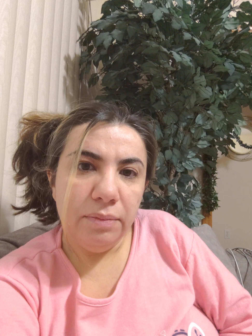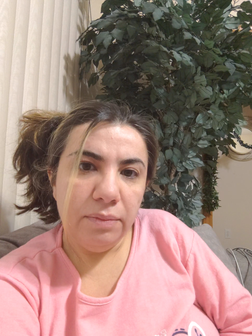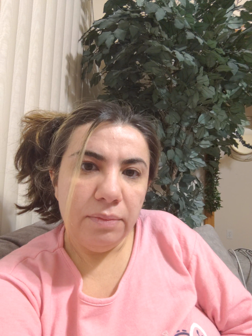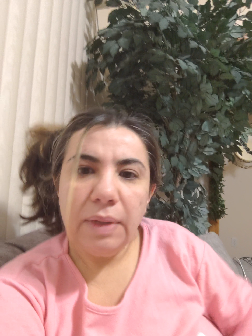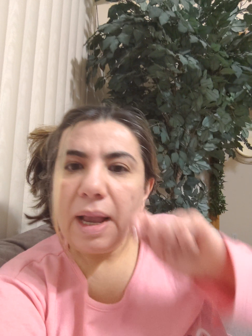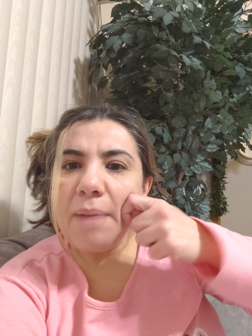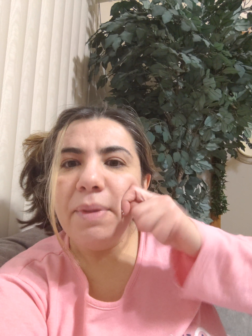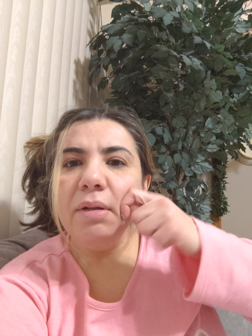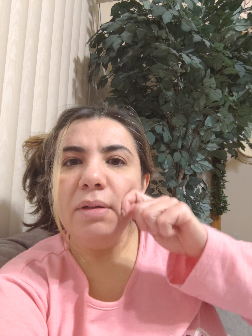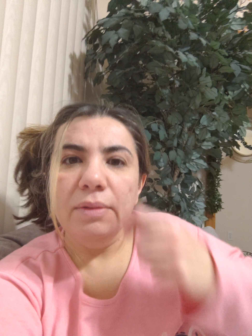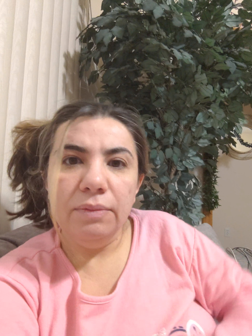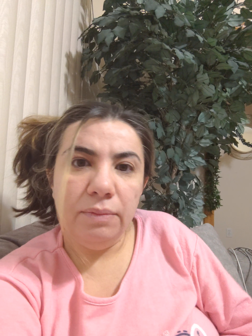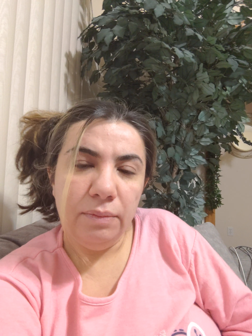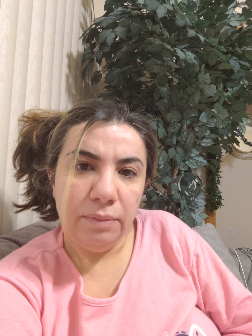apple